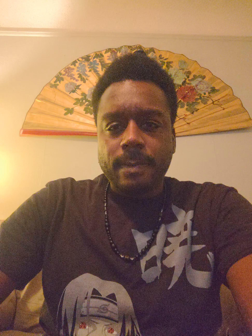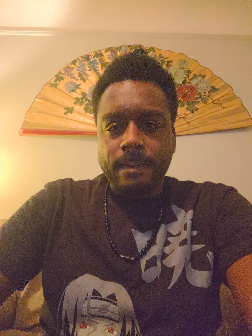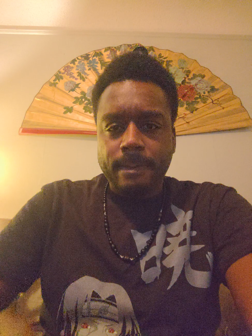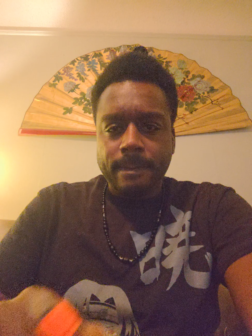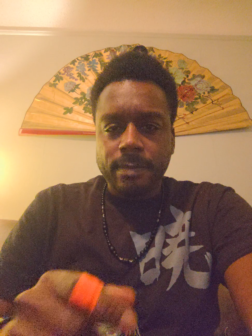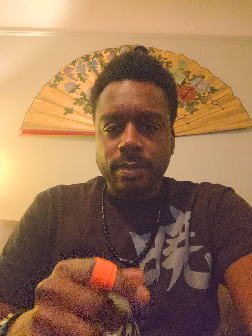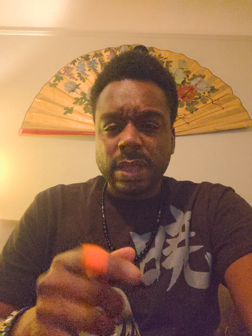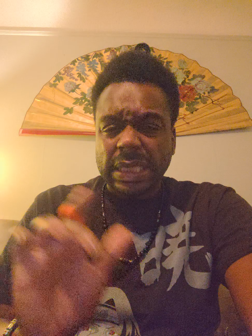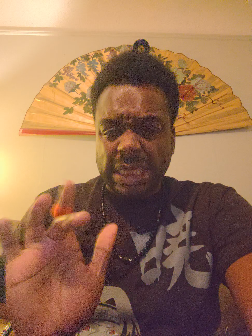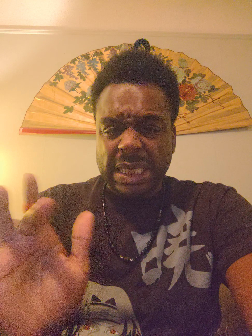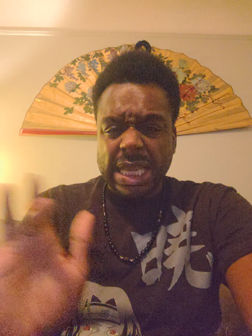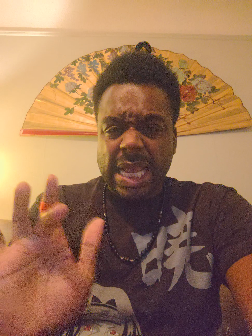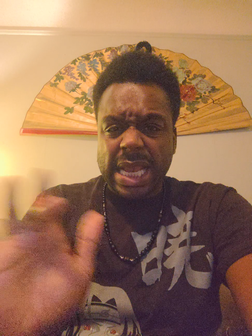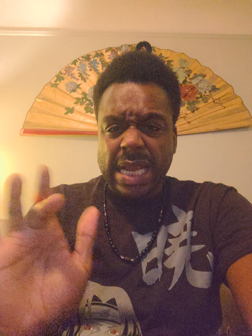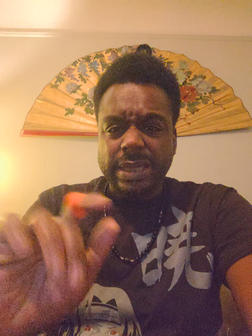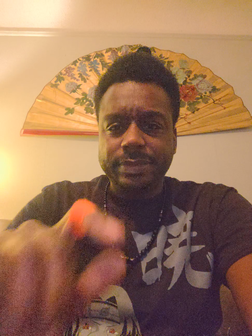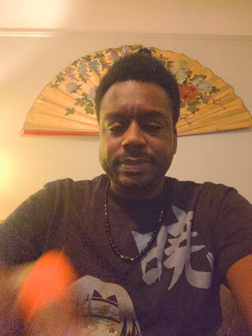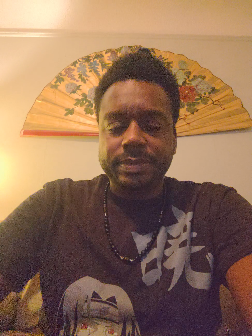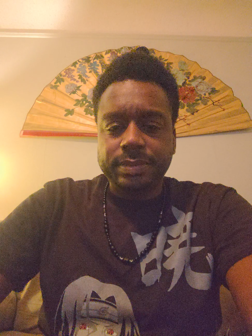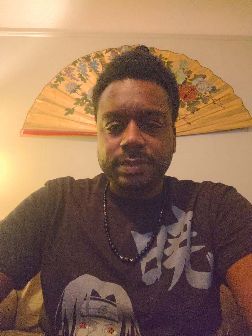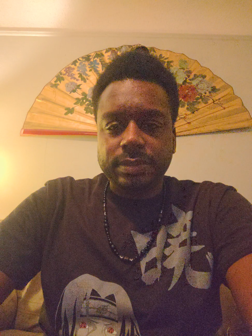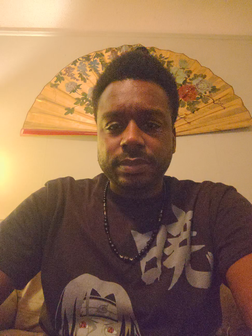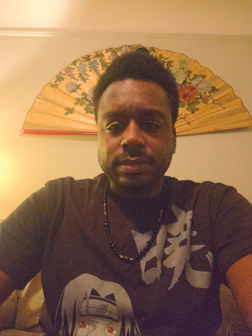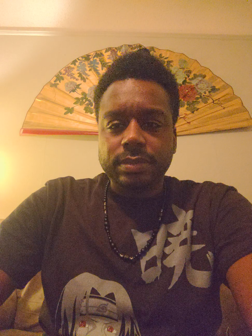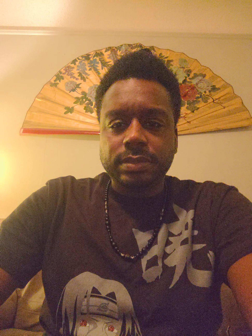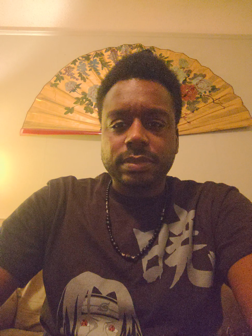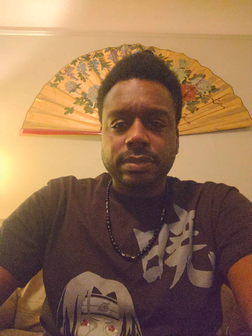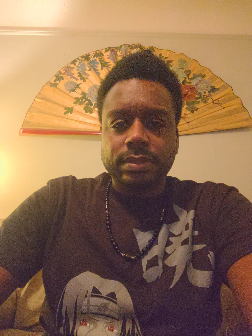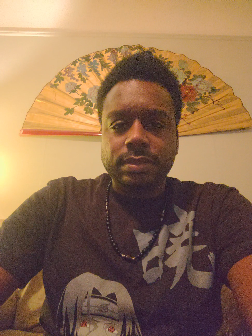yucky